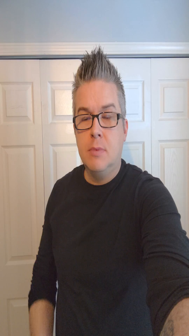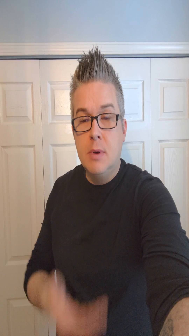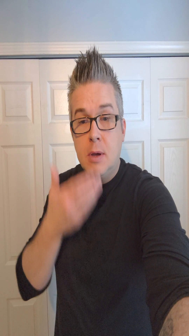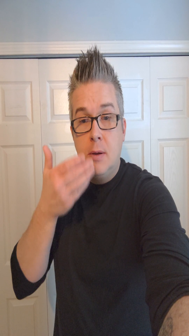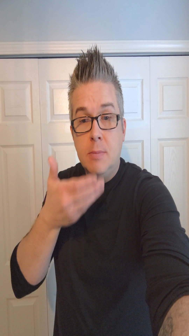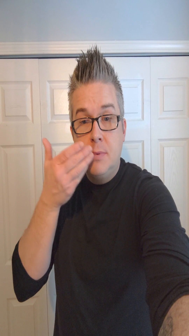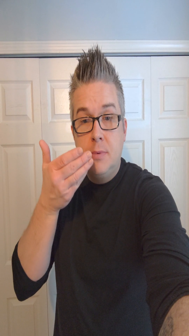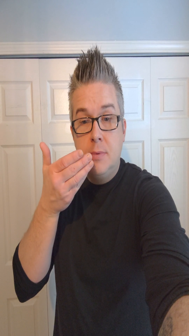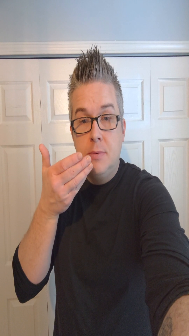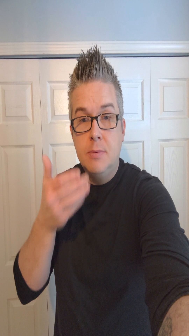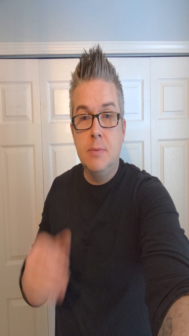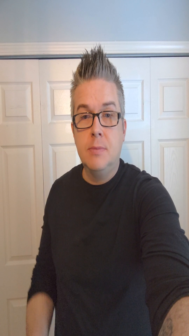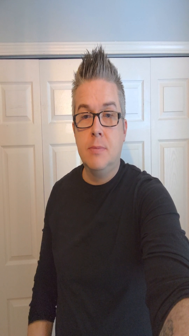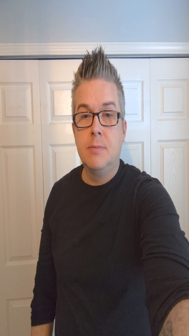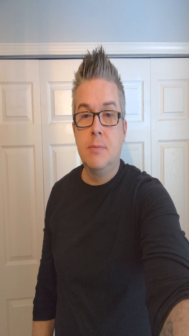cereal